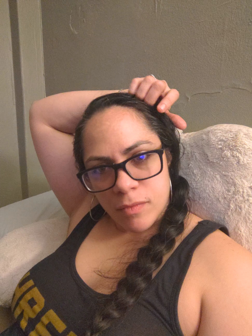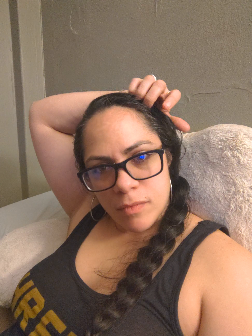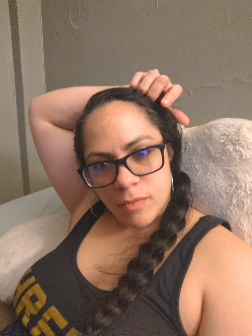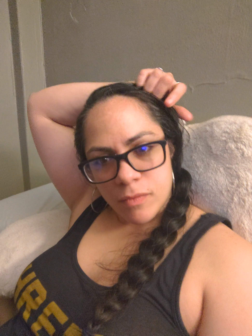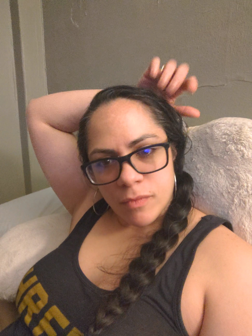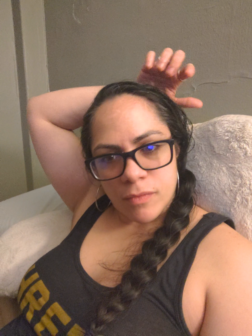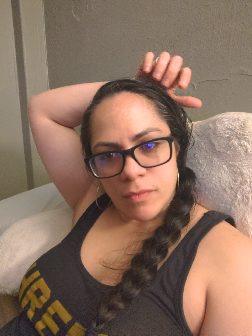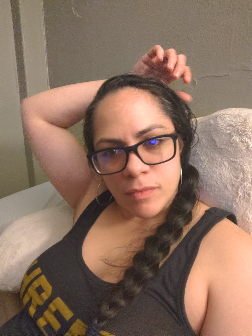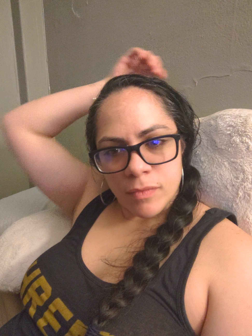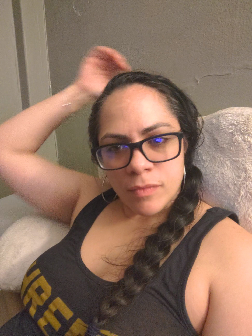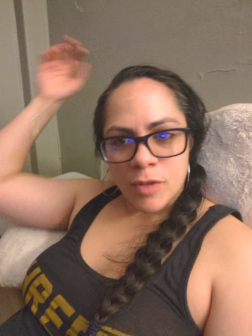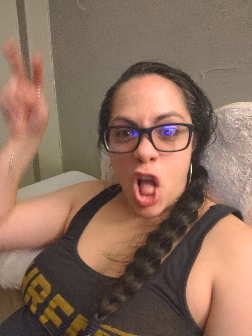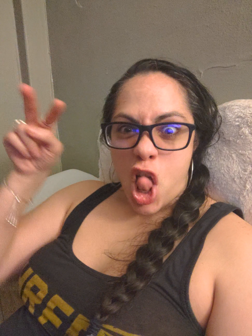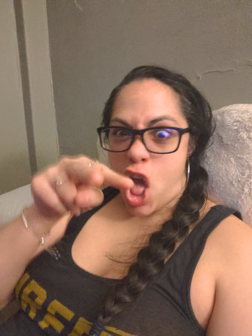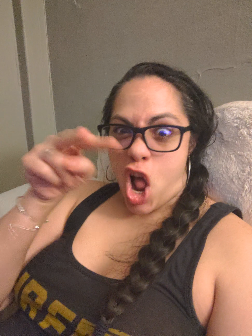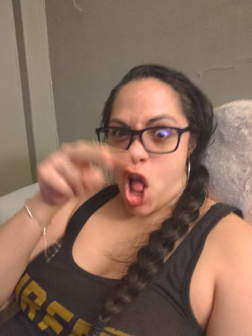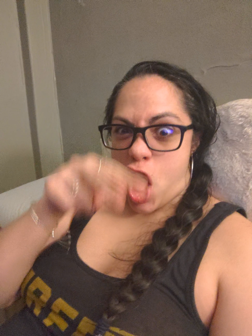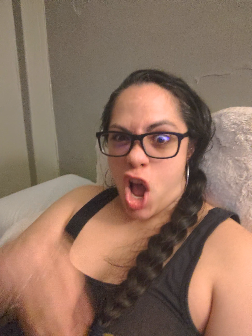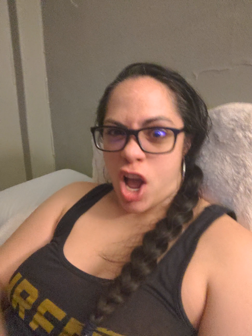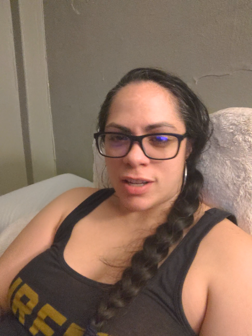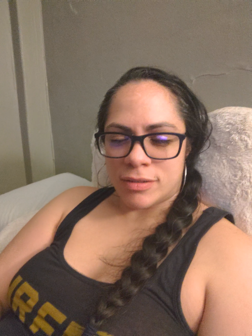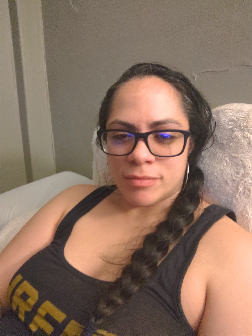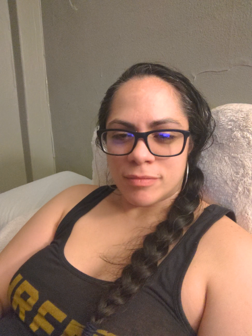look